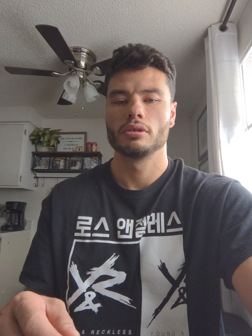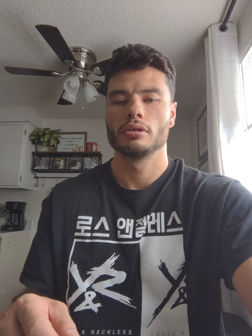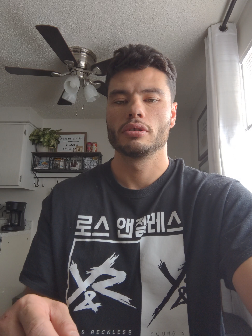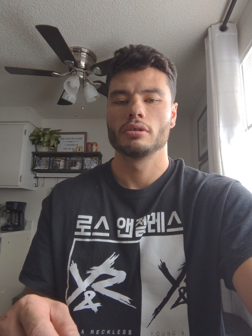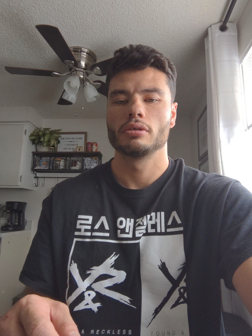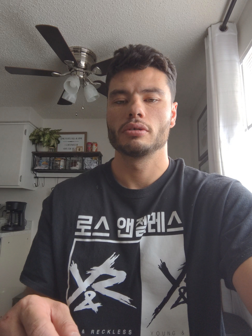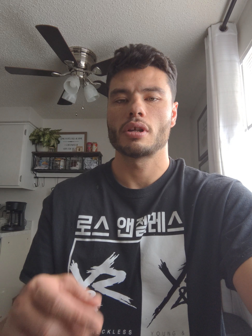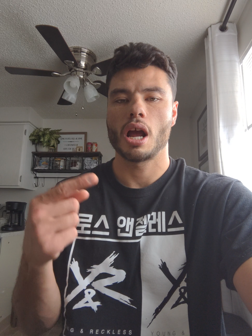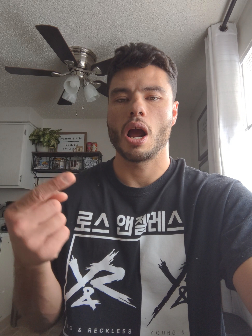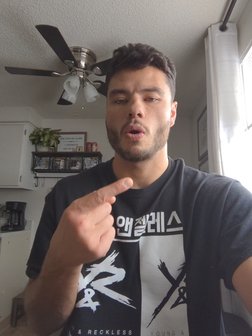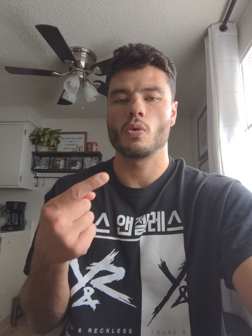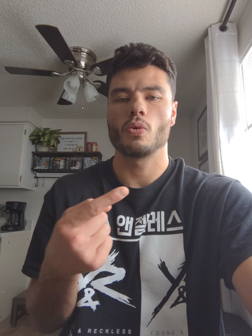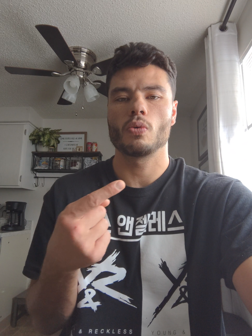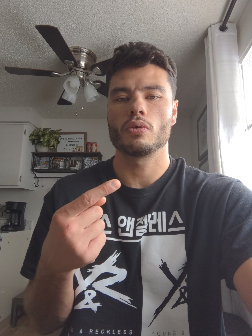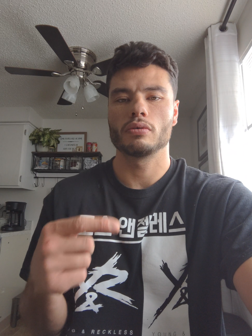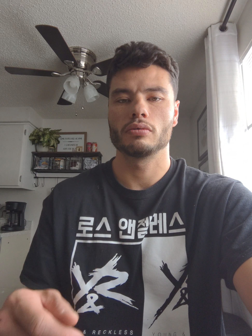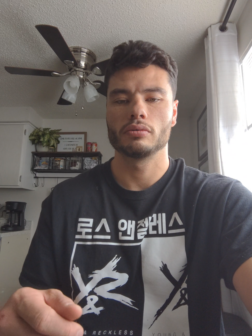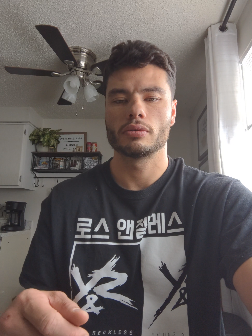owie